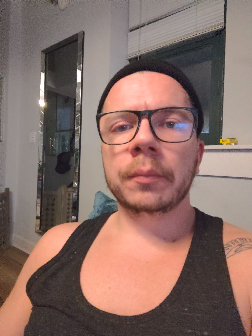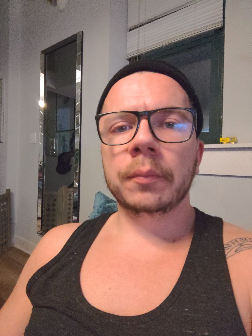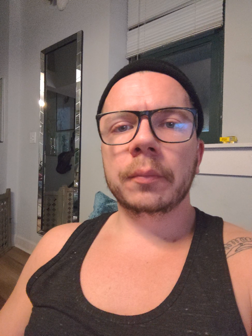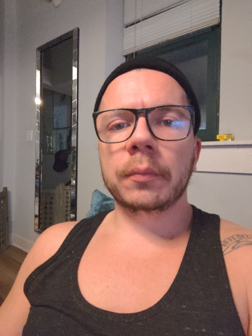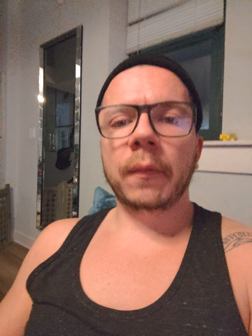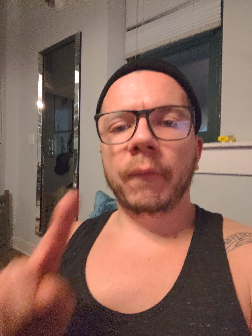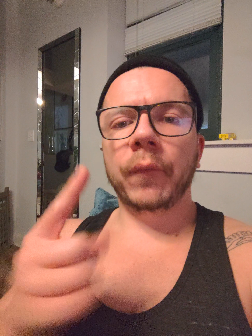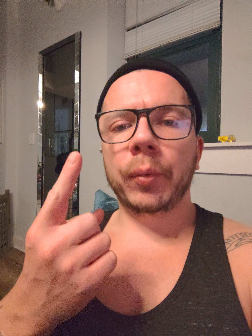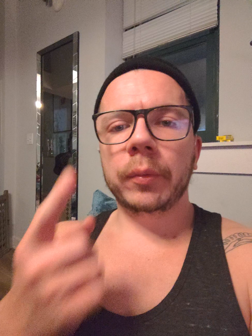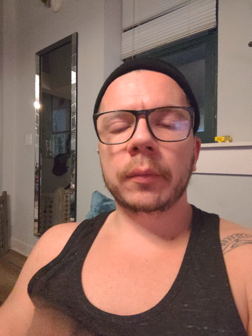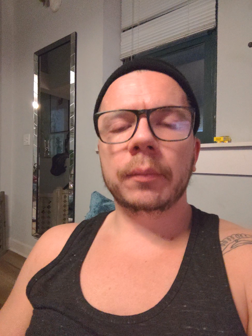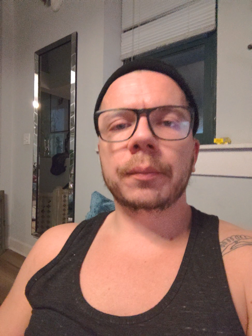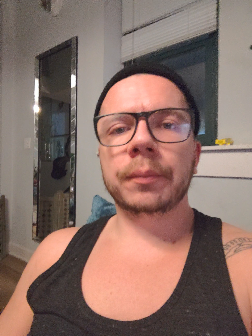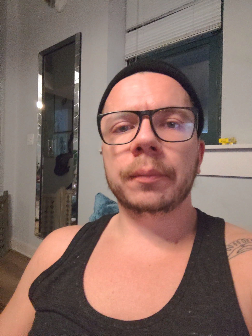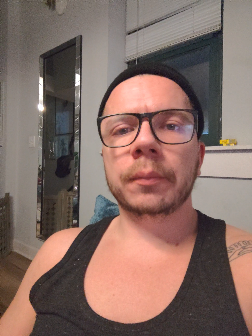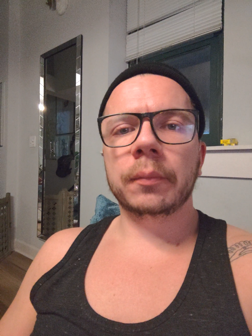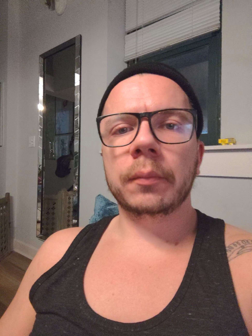first